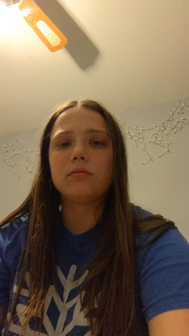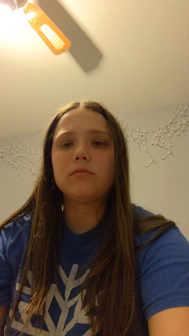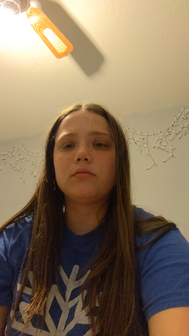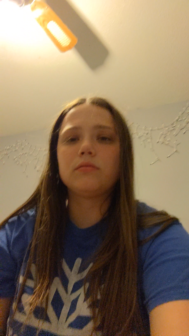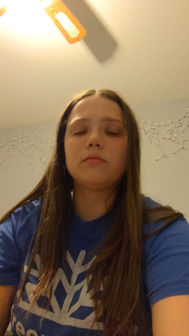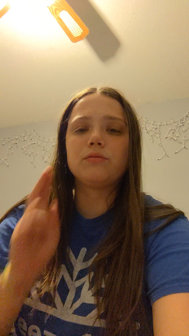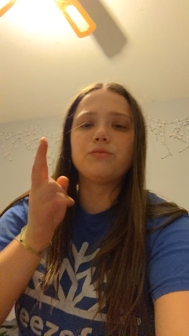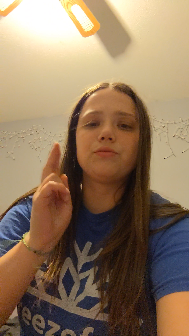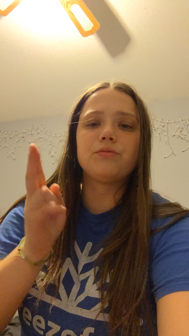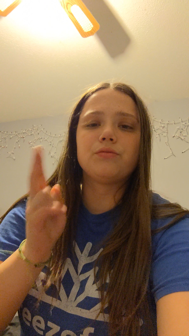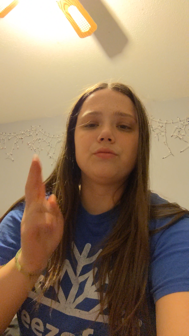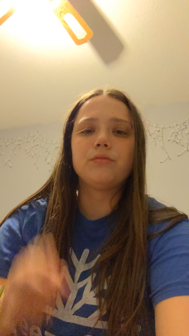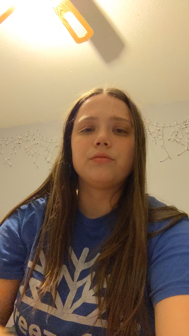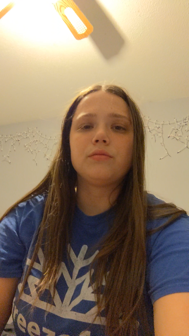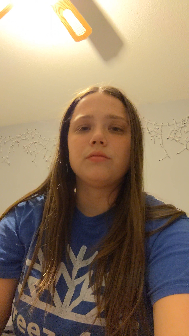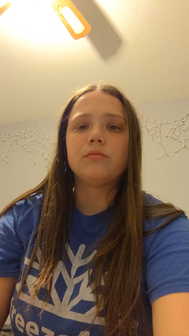hurry